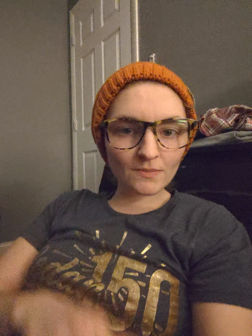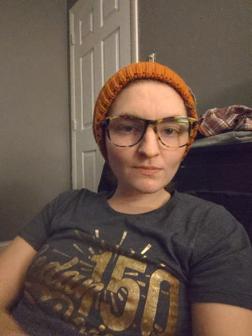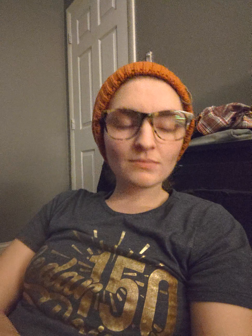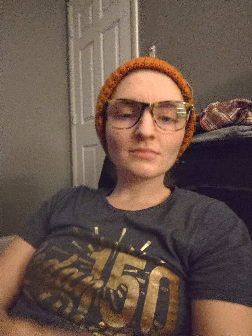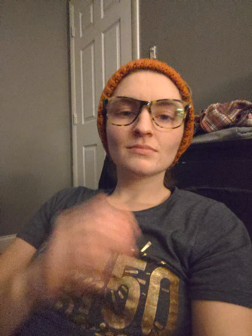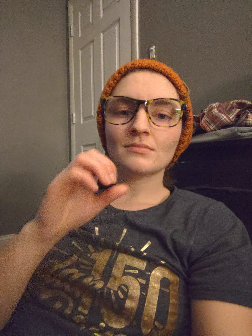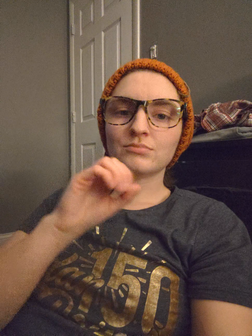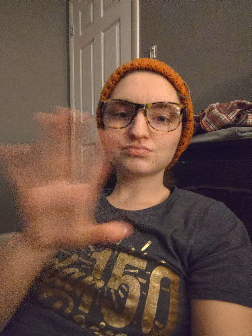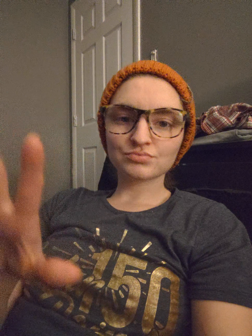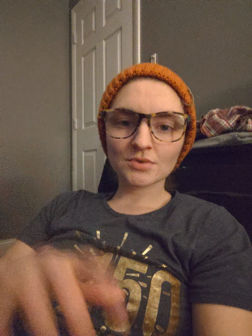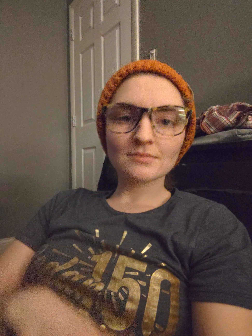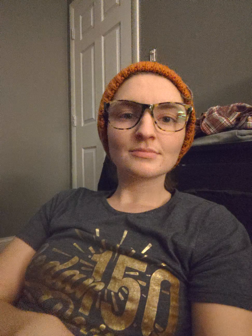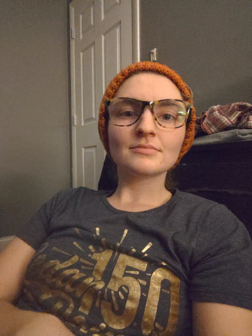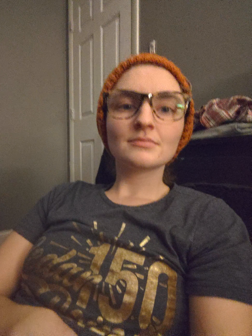blow